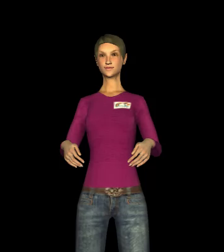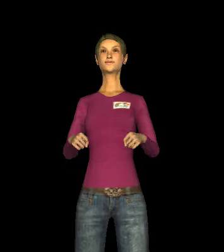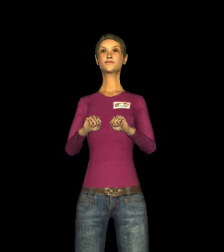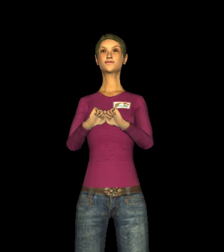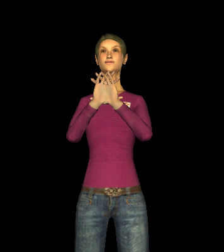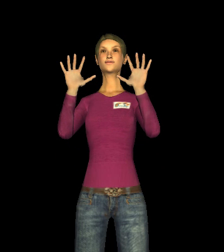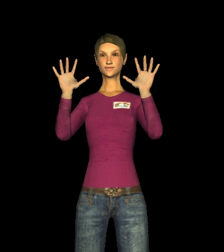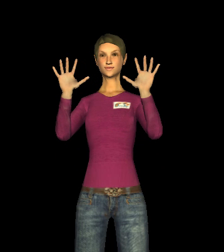واضح